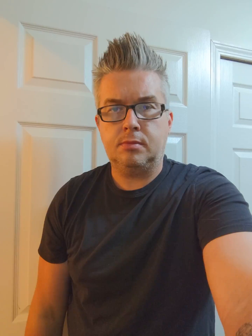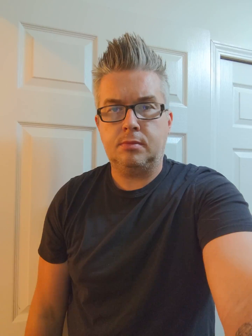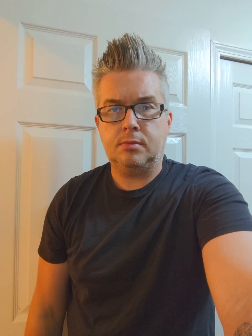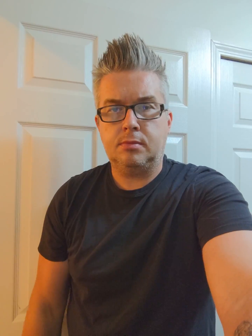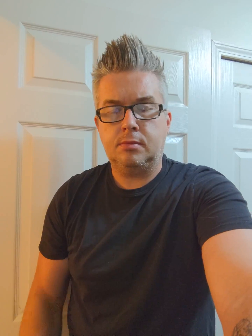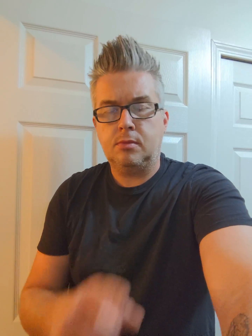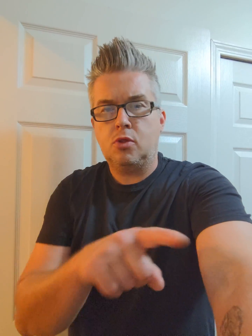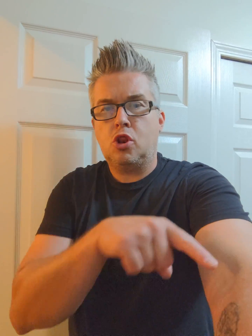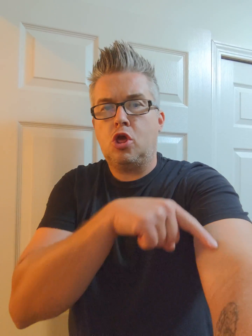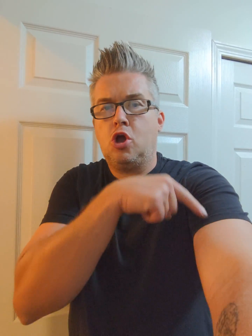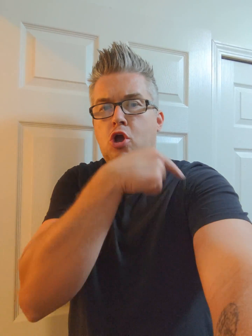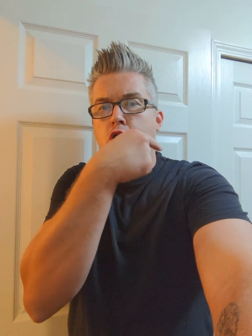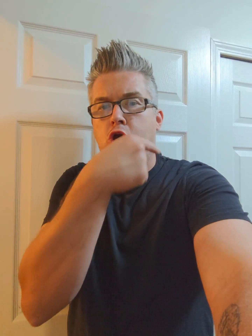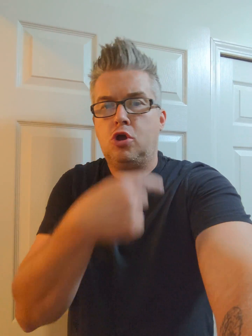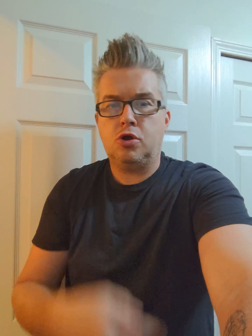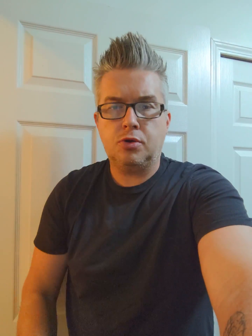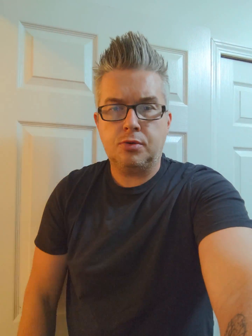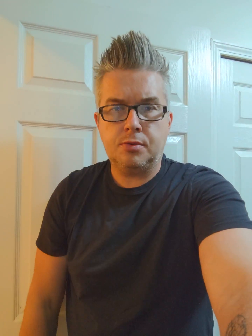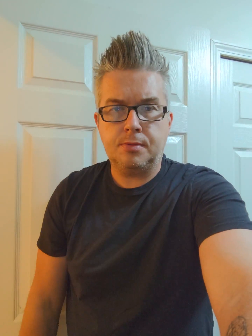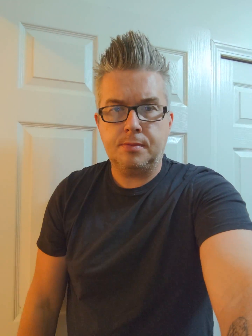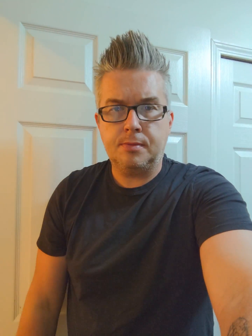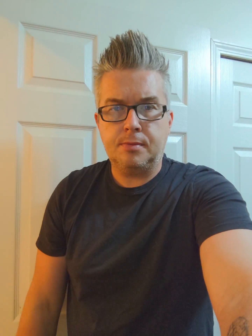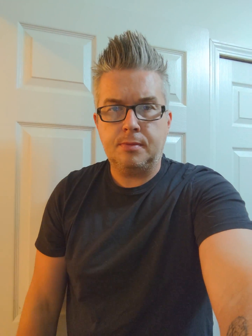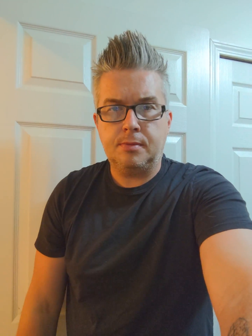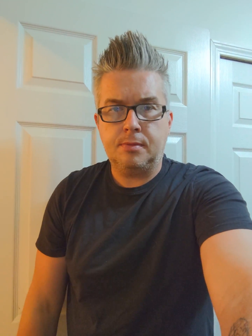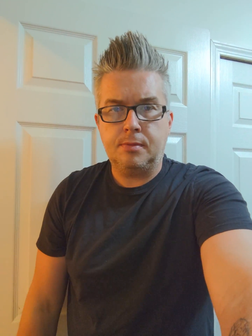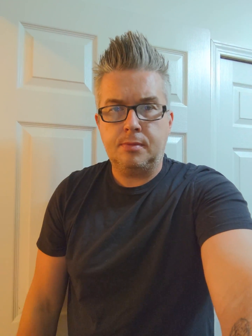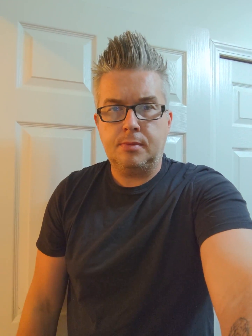long